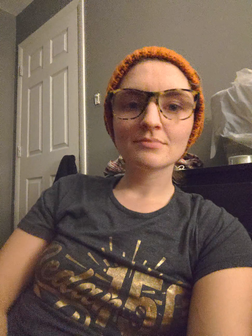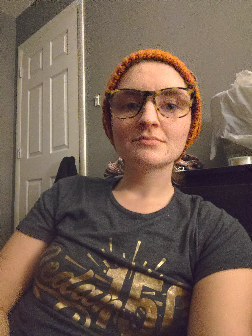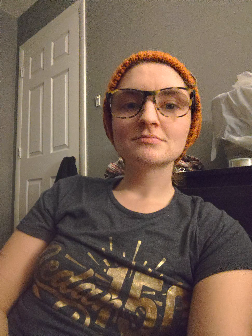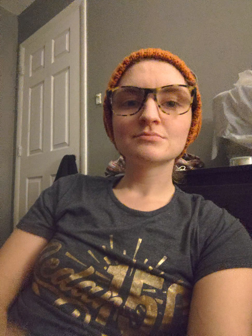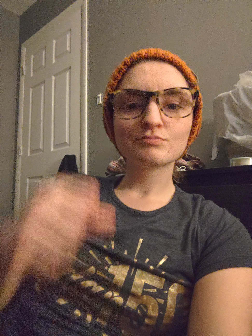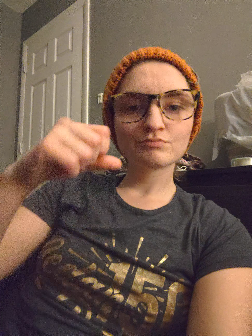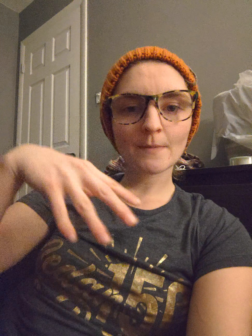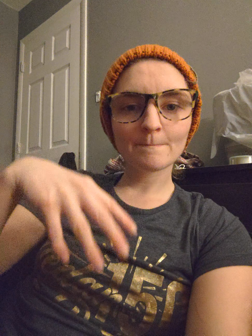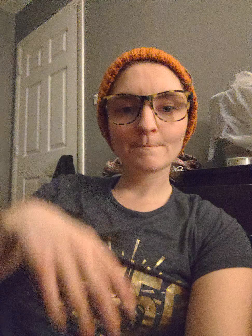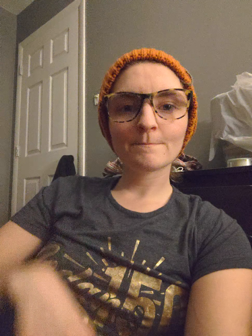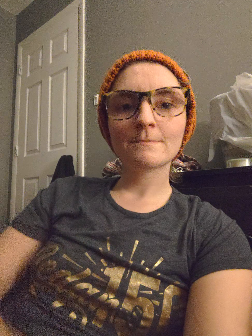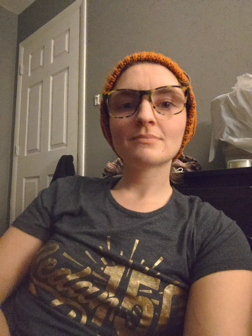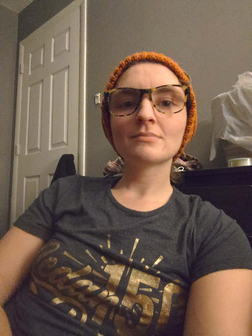drop